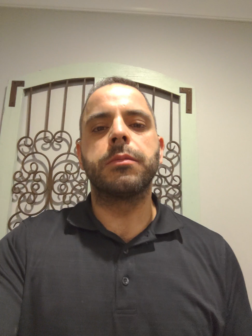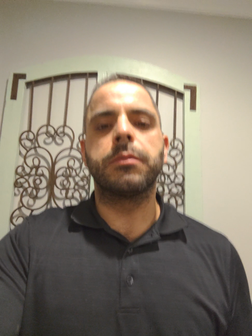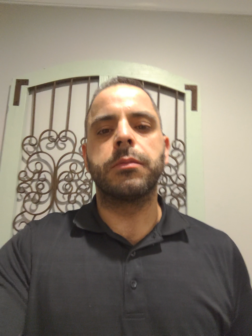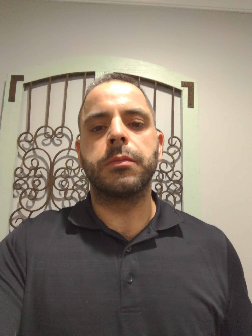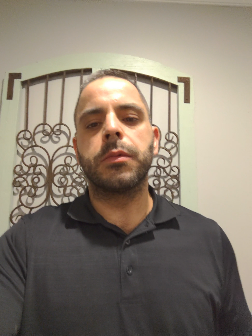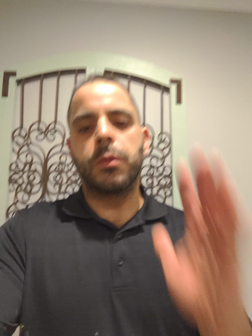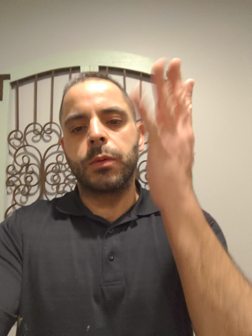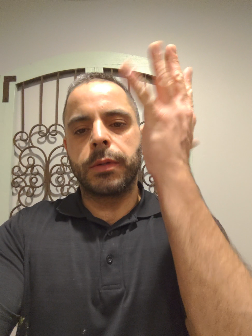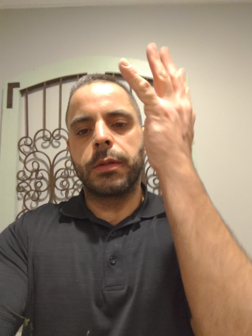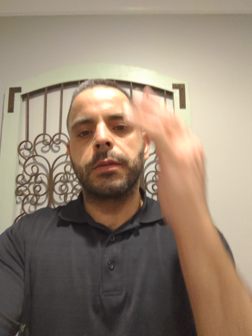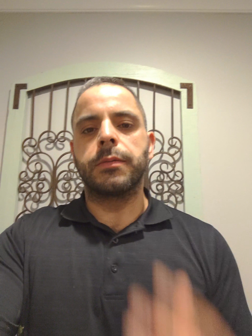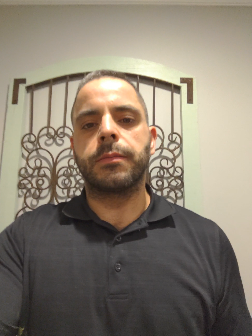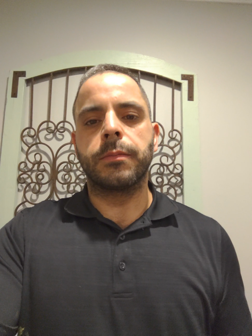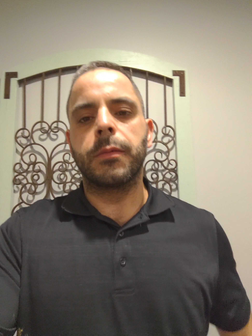tree